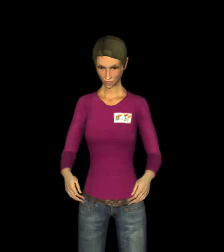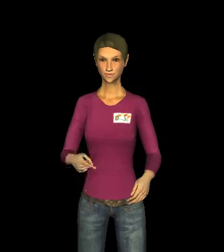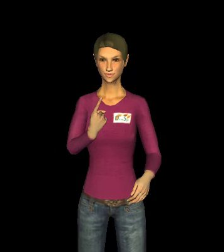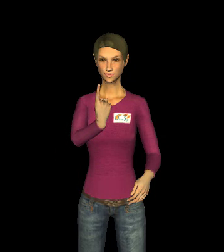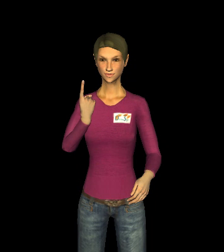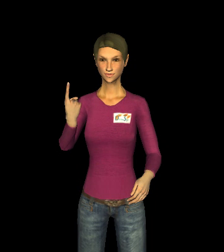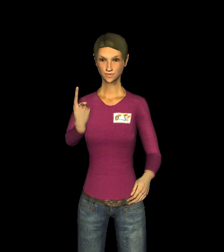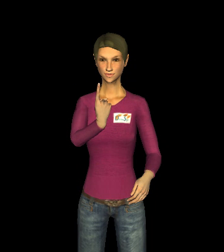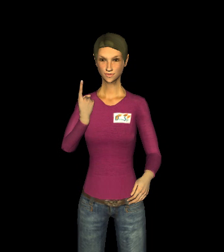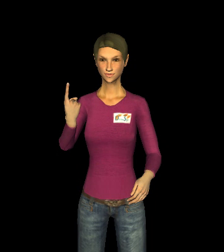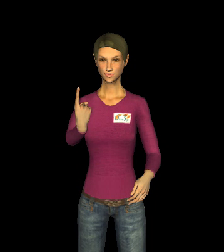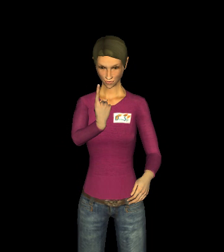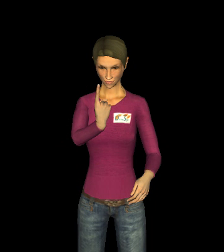دائما